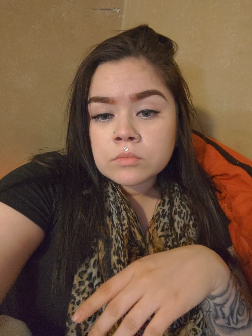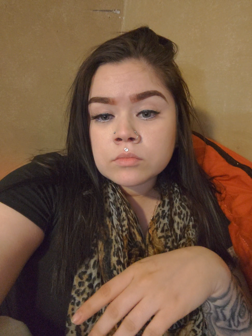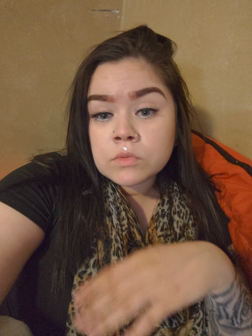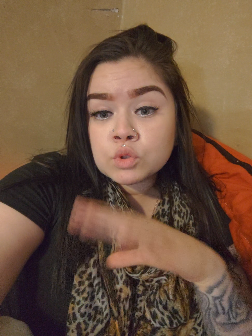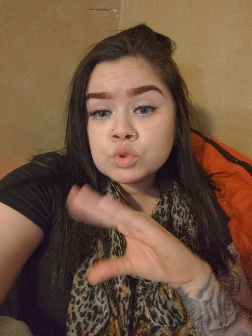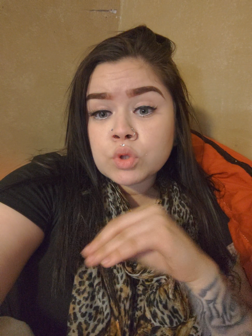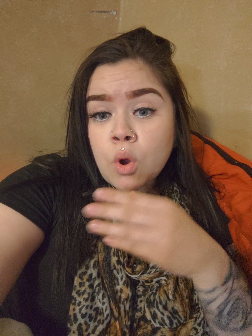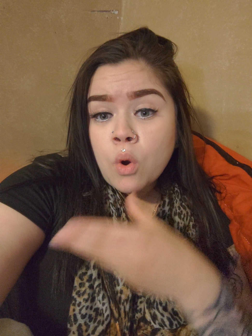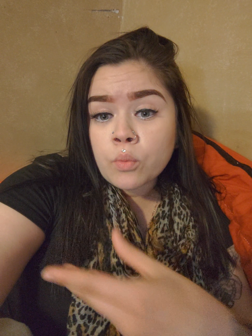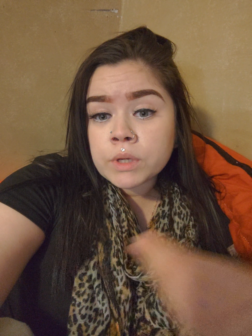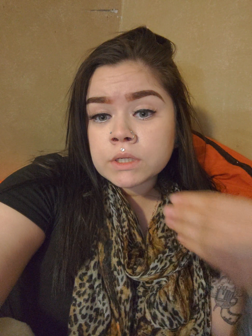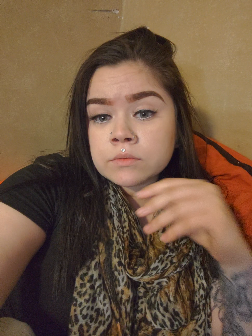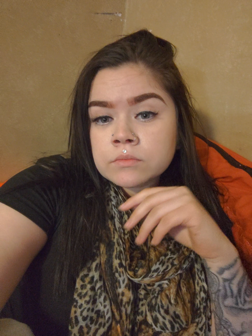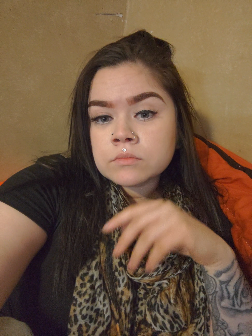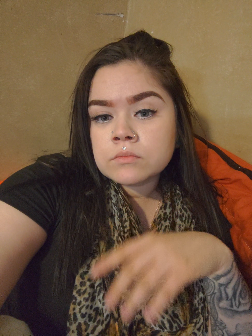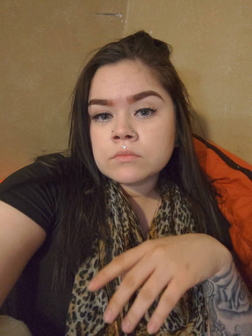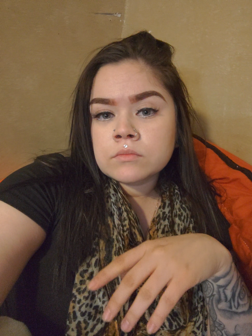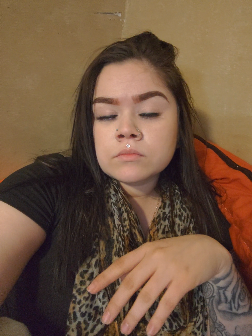story